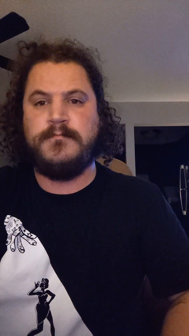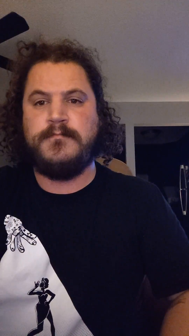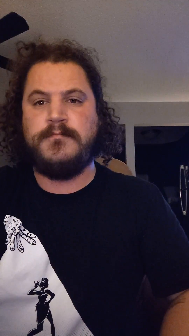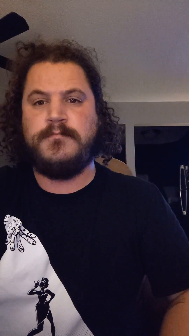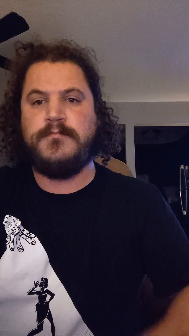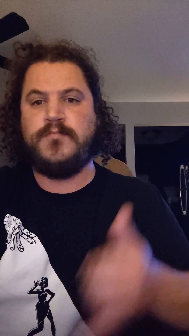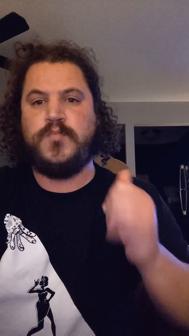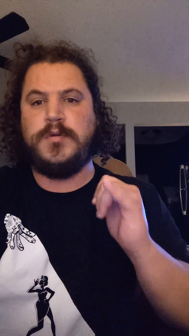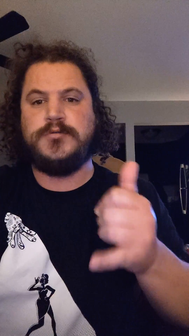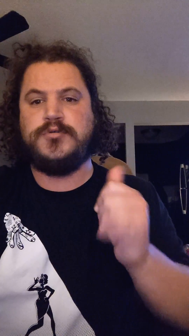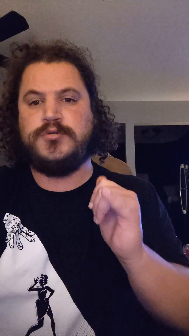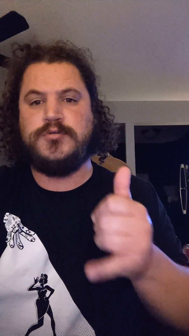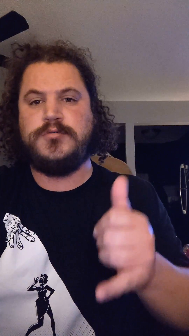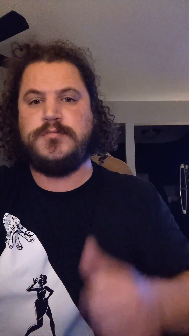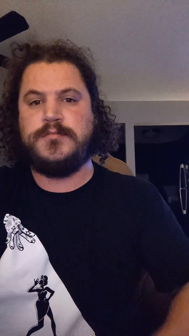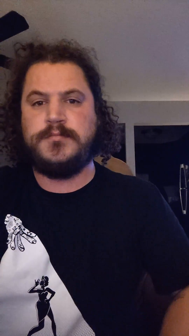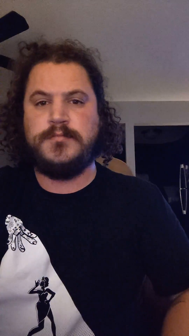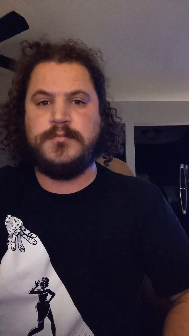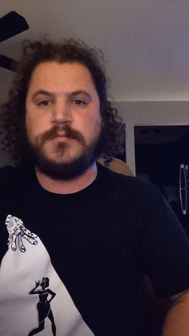rocking chair